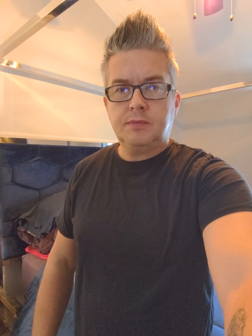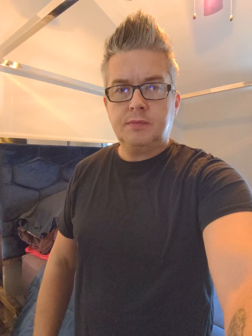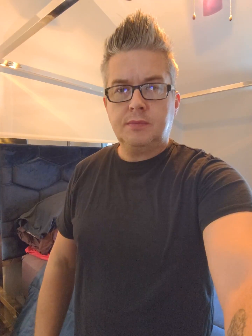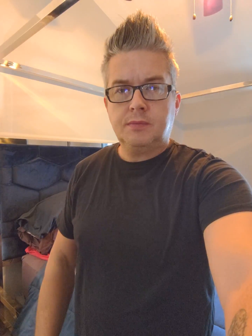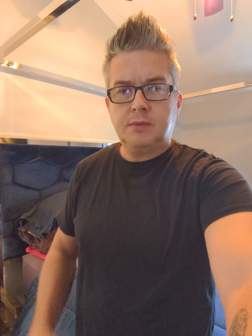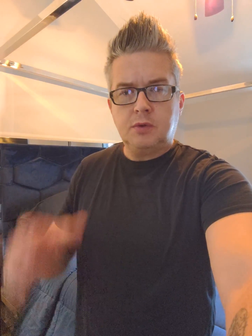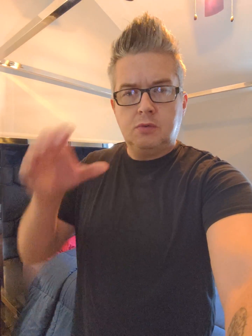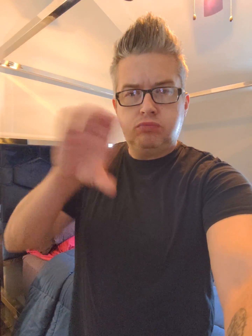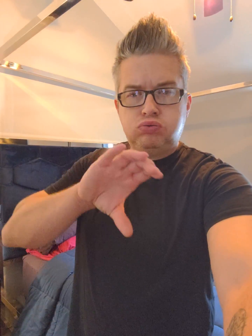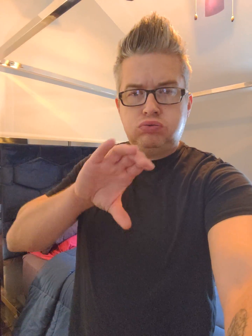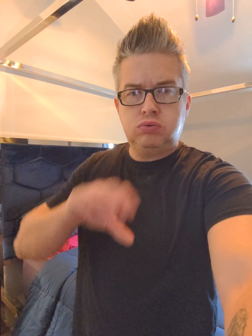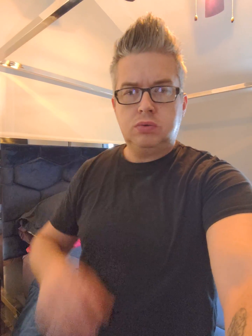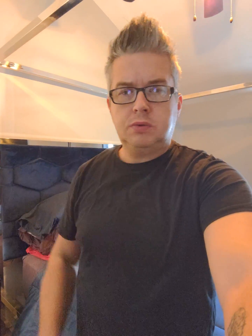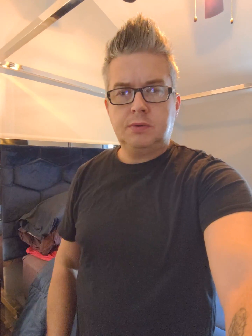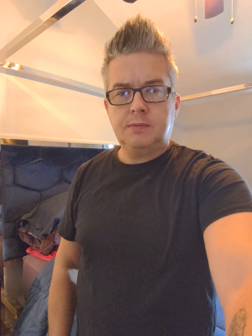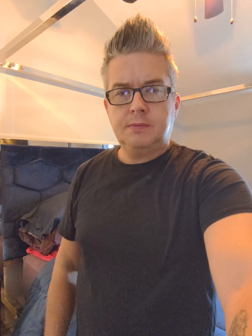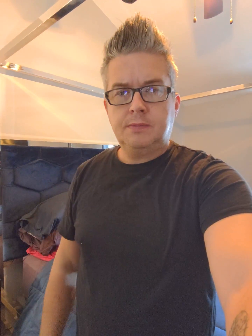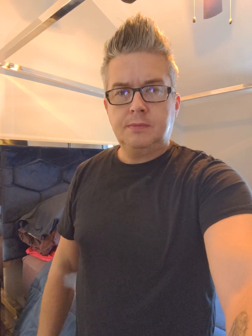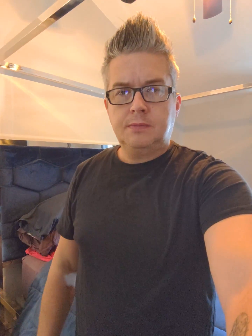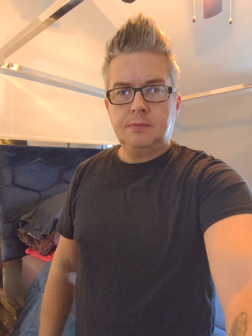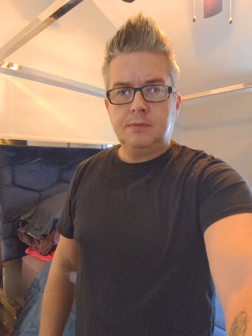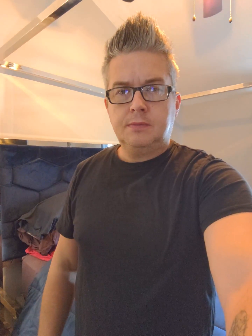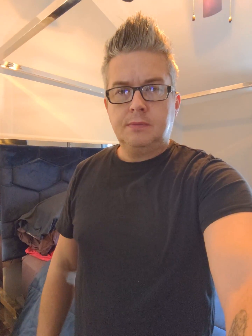dump